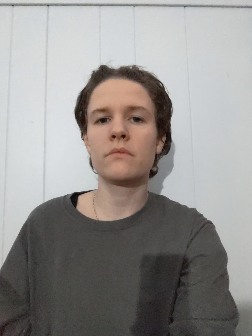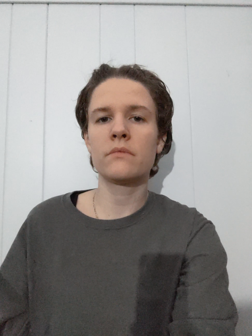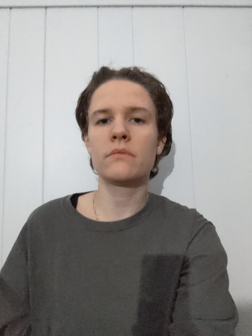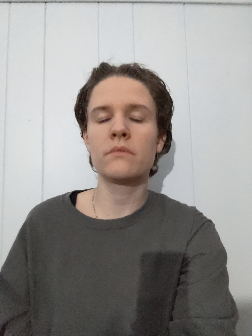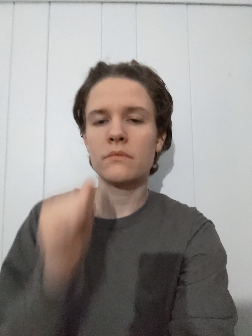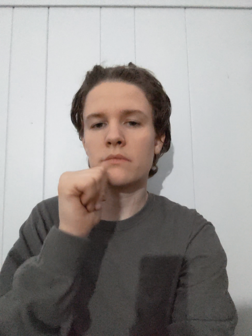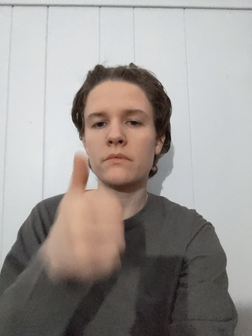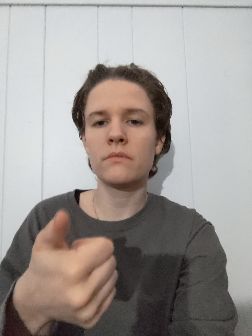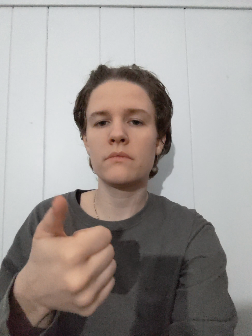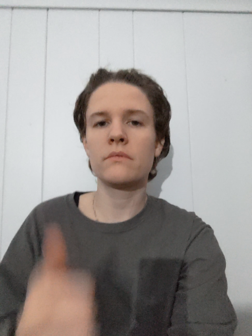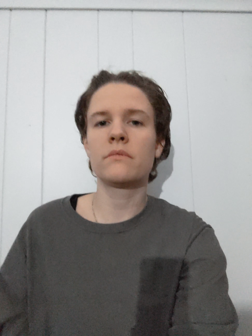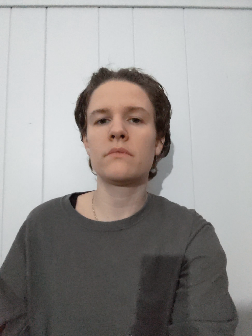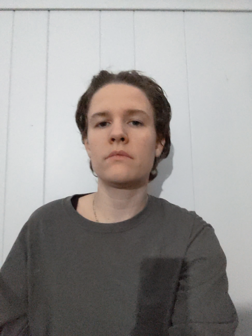tomorrow